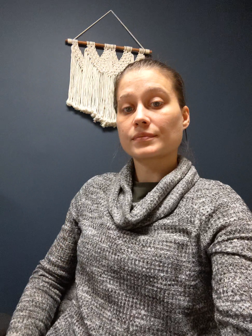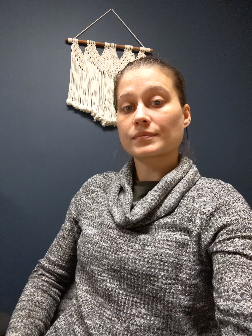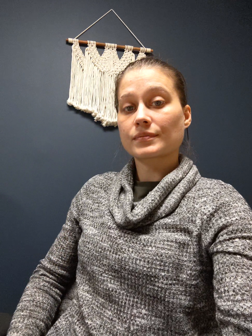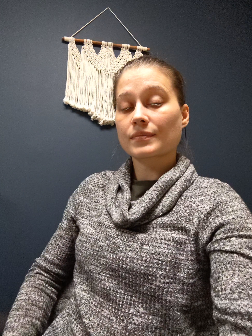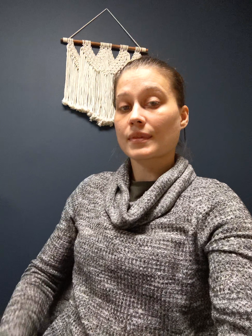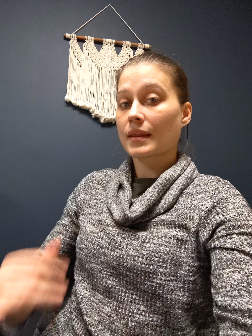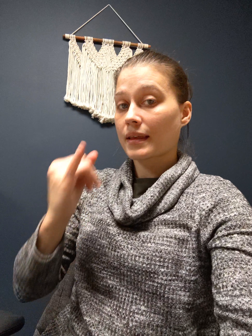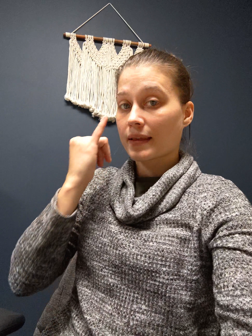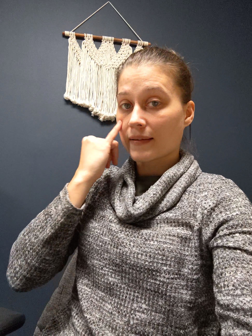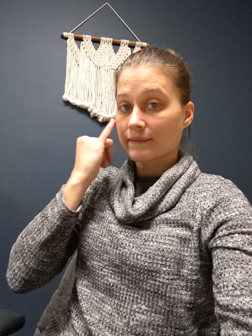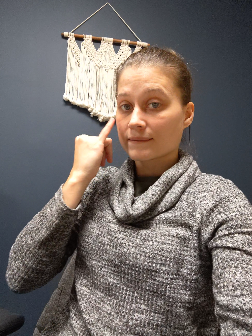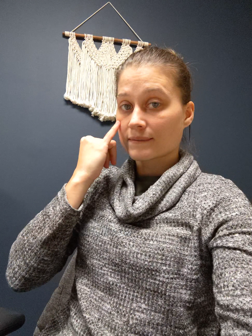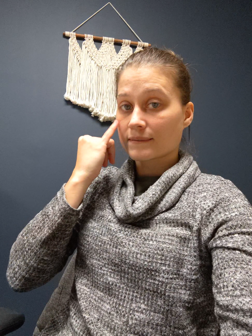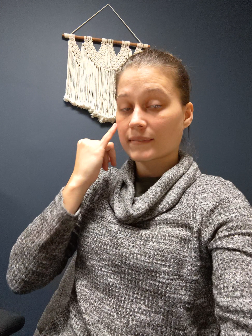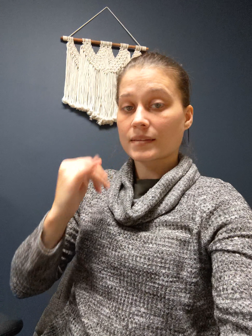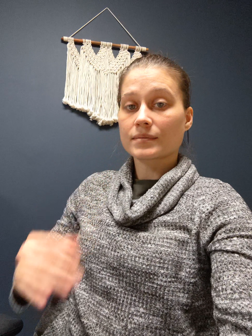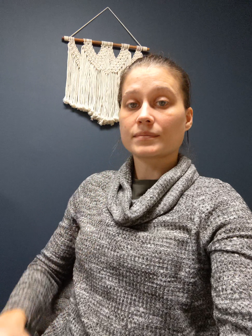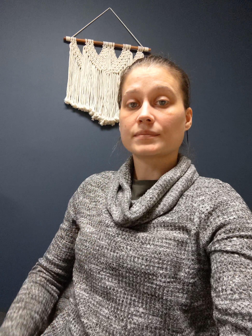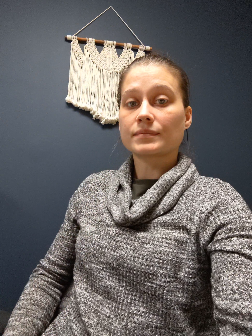if